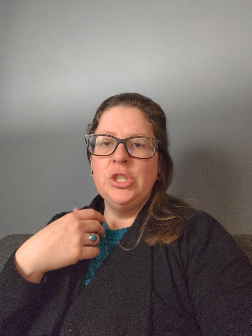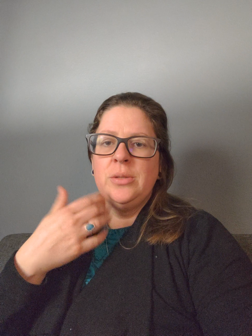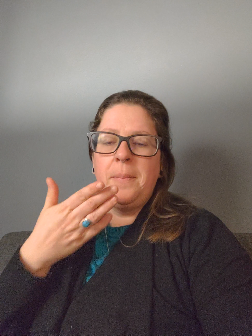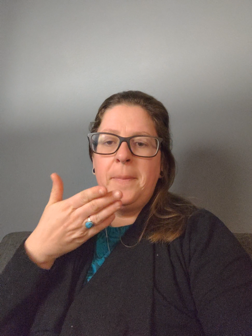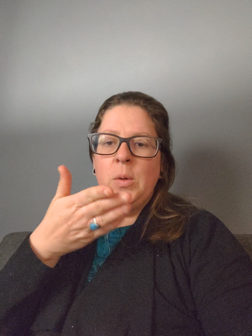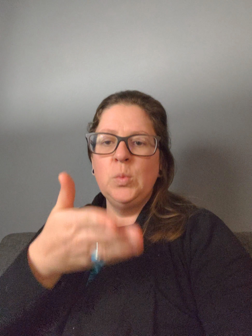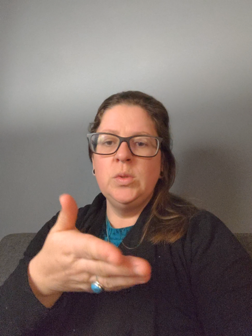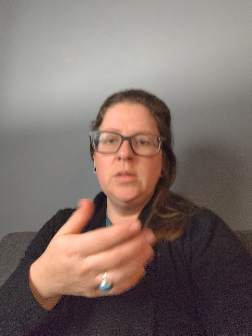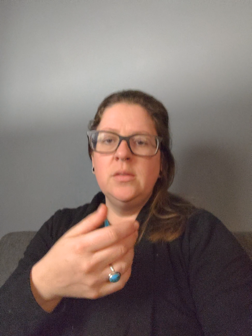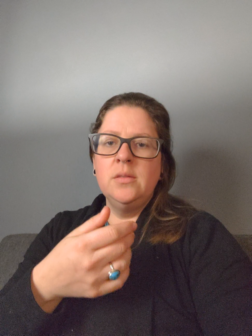boat